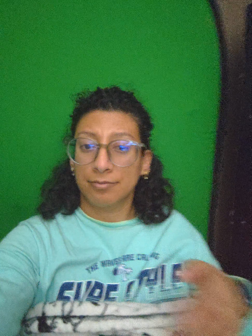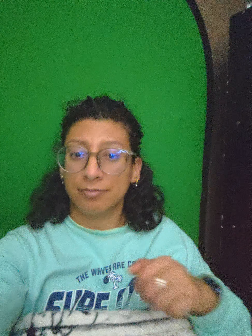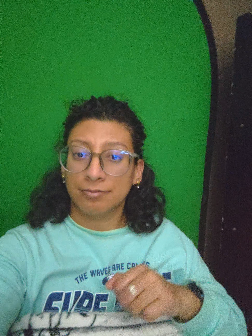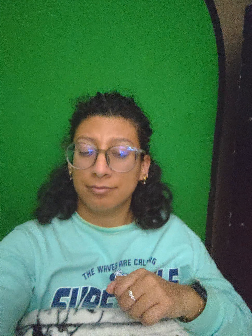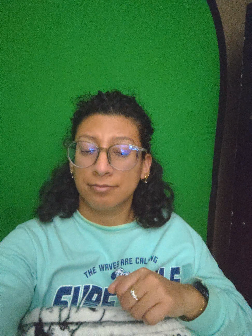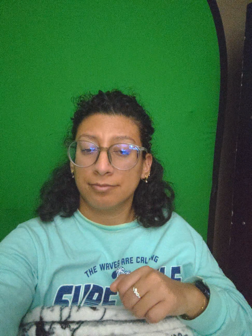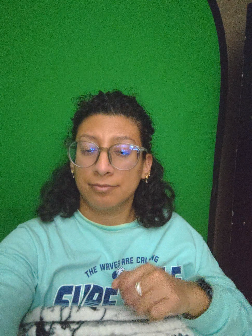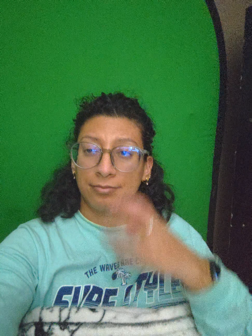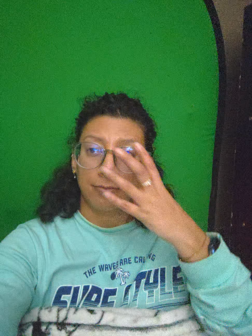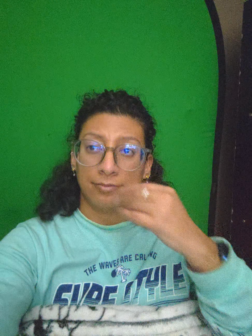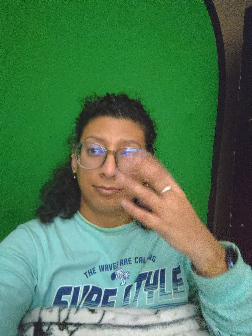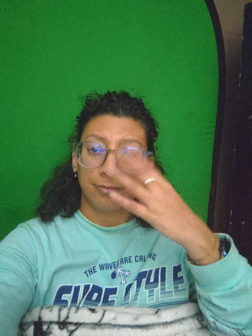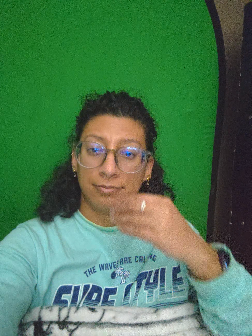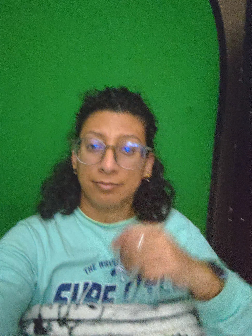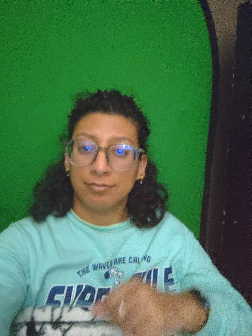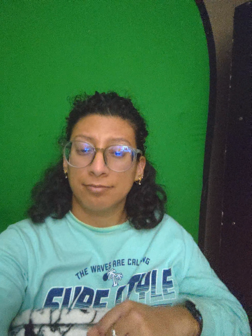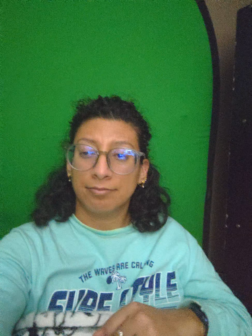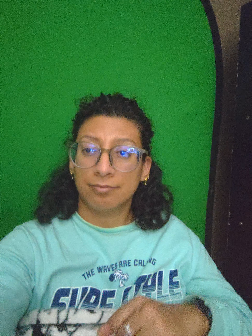sleepy